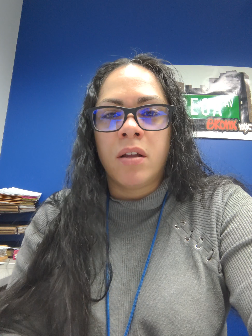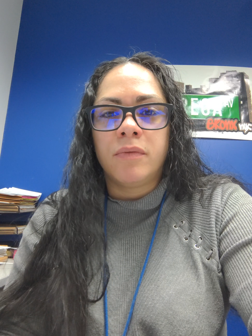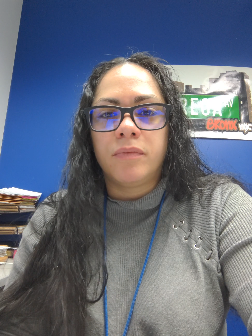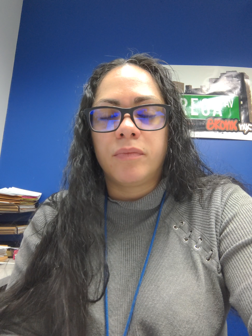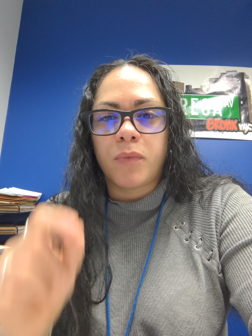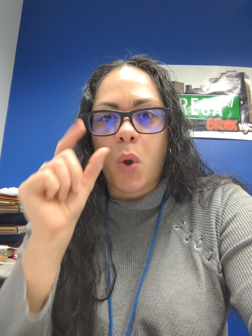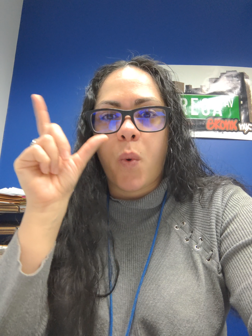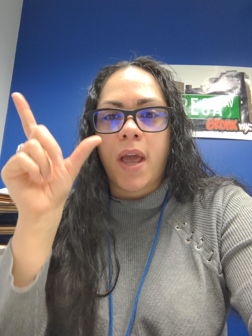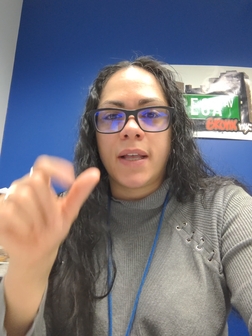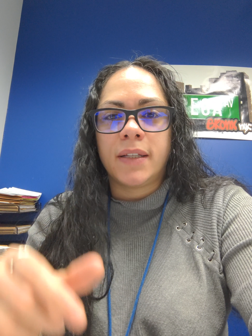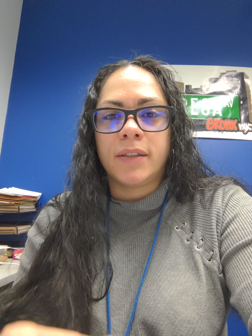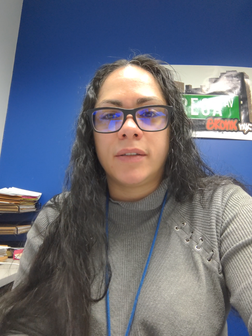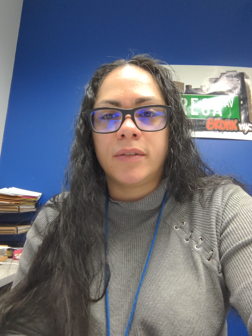awake